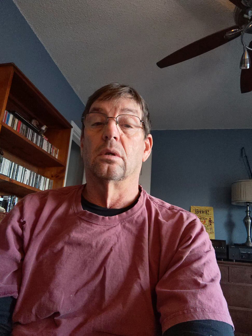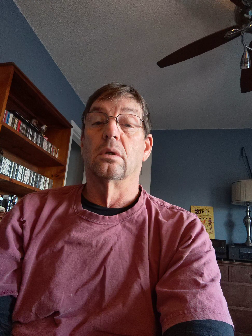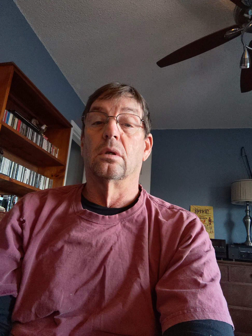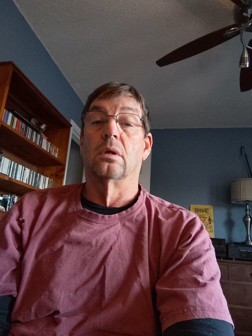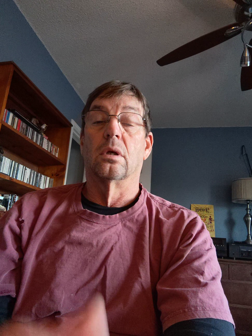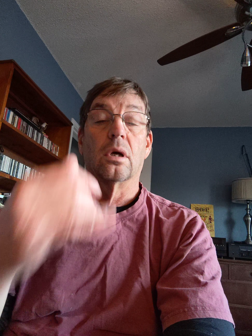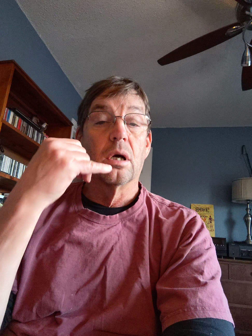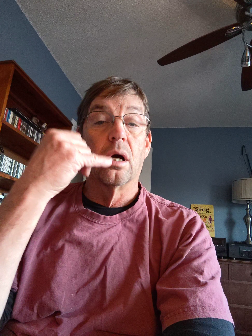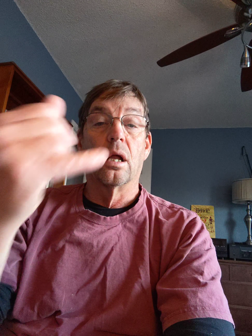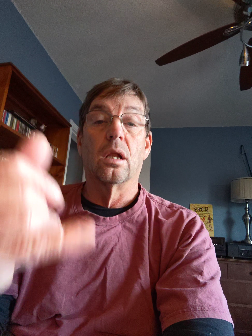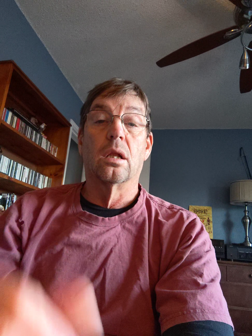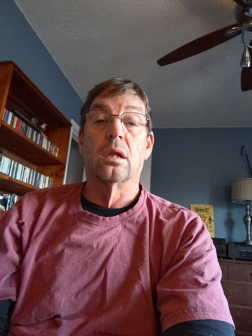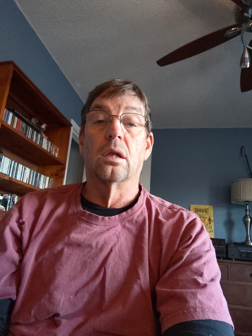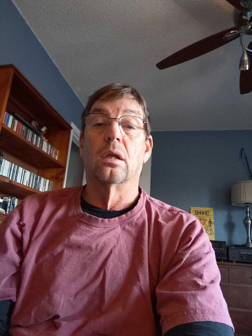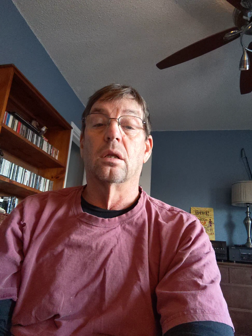call on the phone